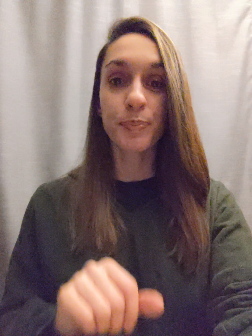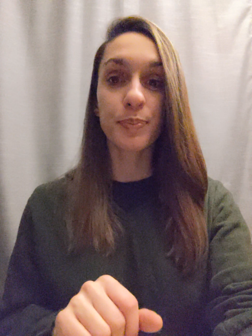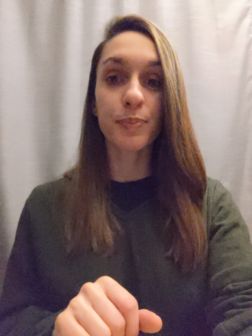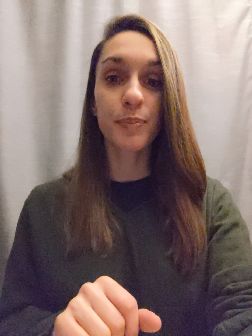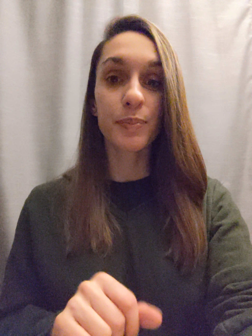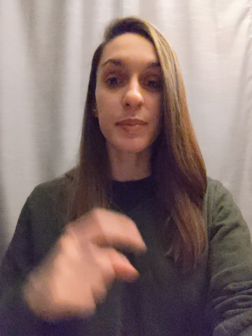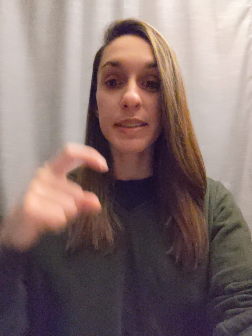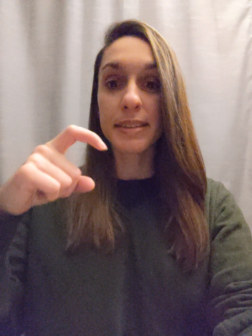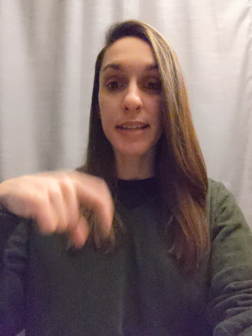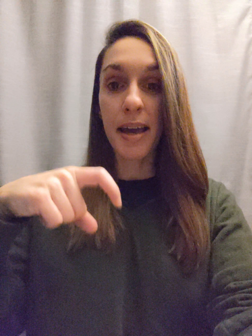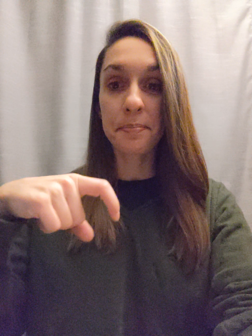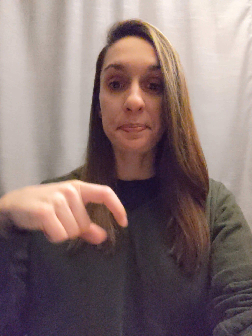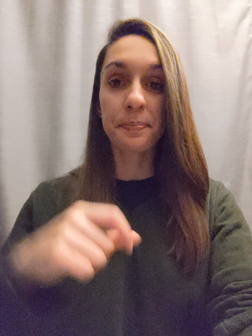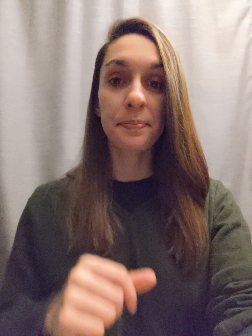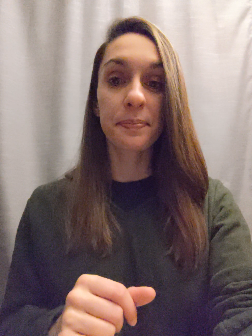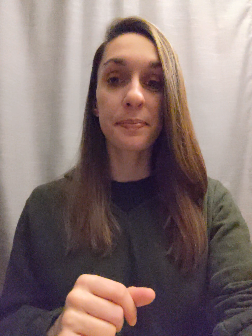time